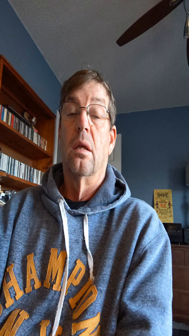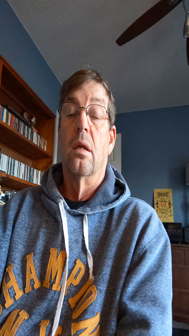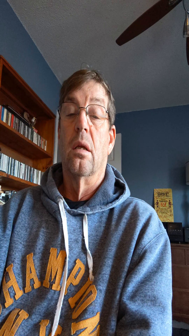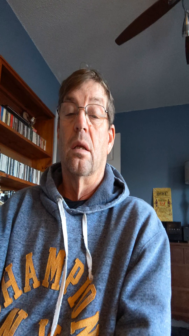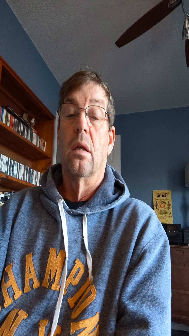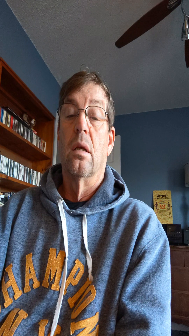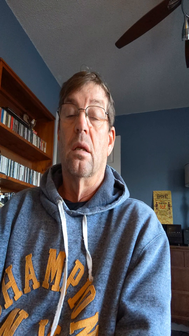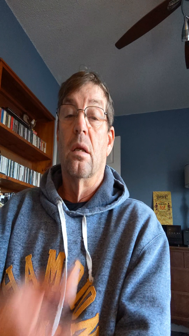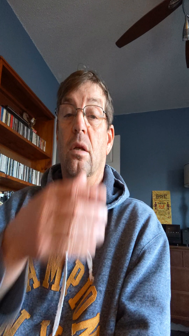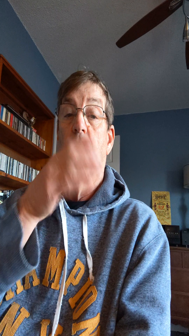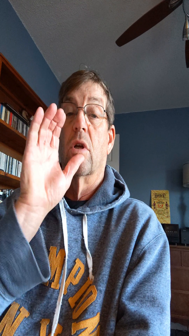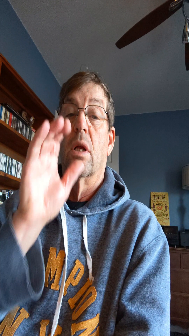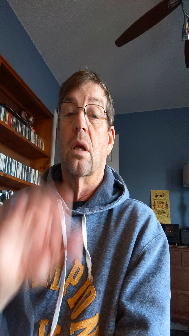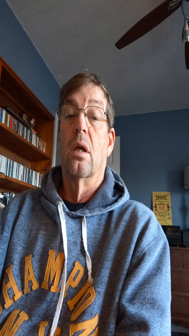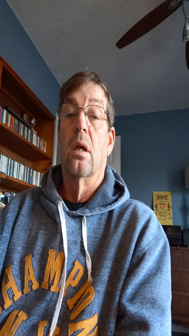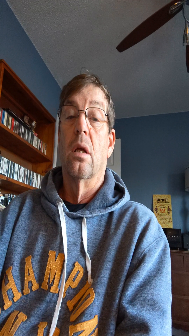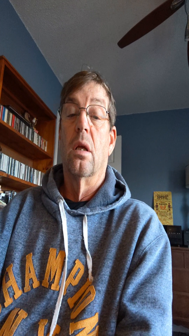drink